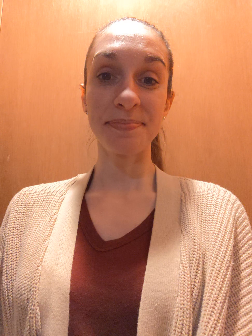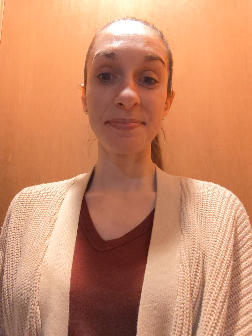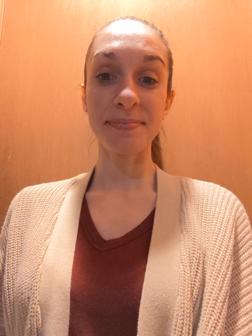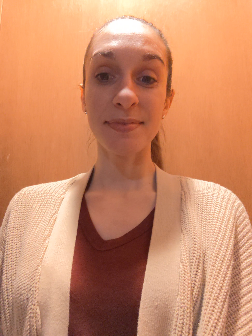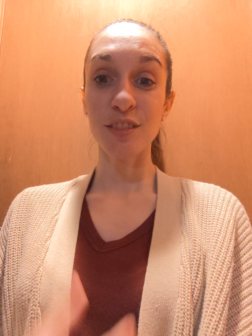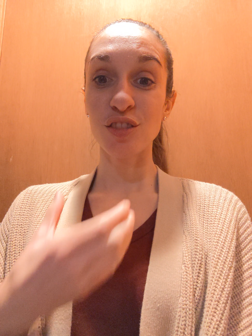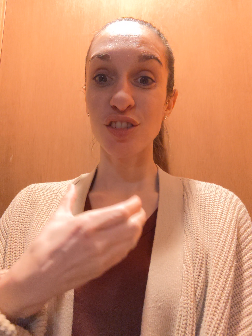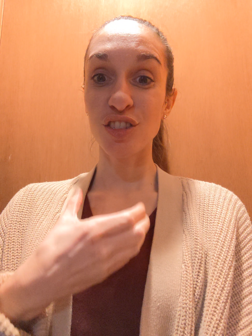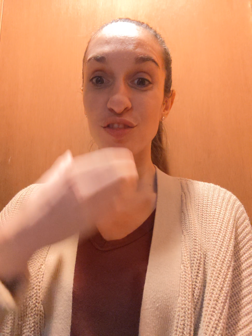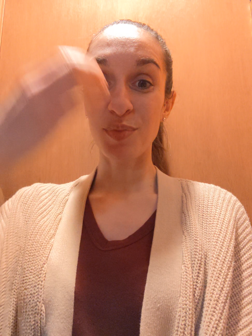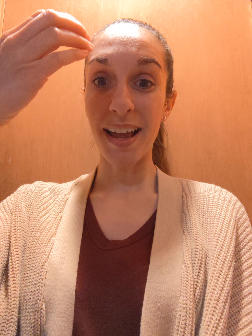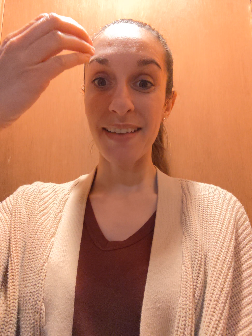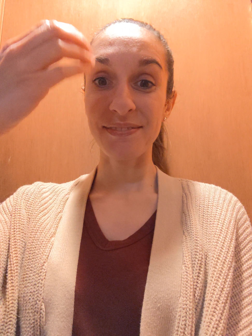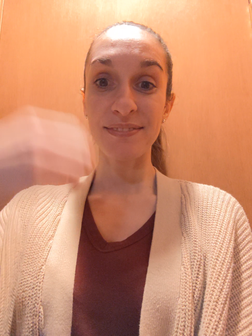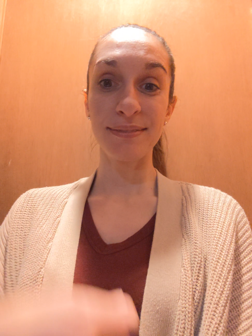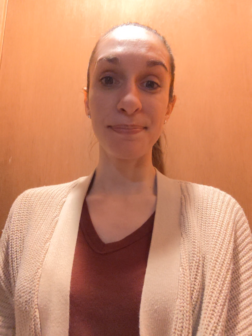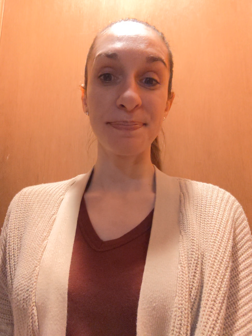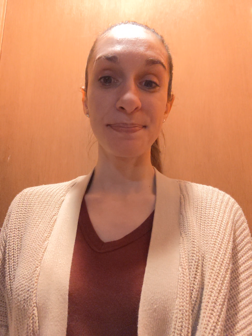giraffe